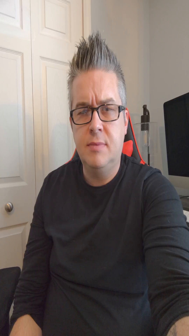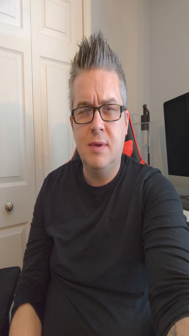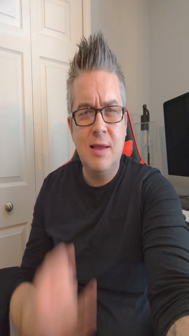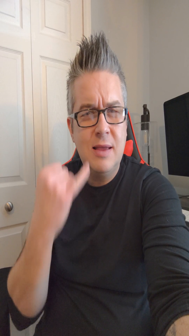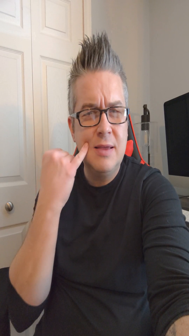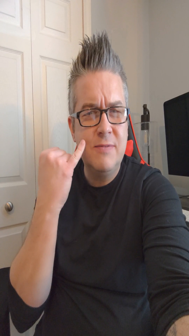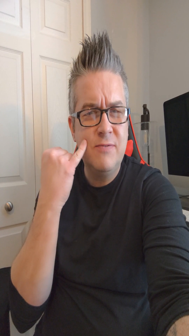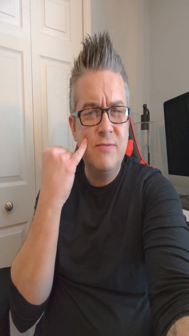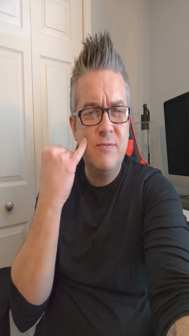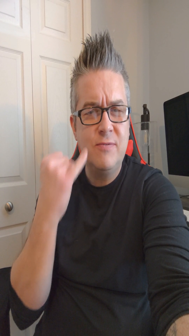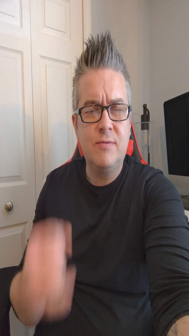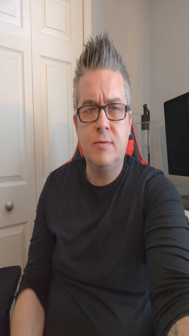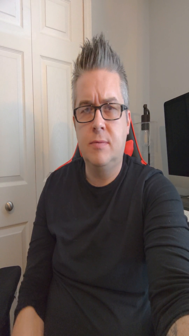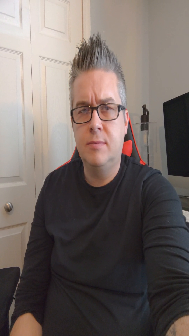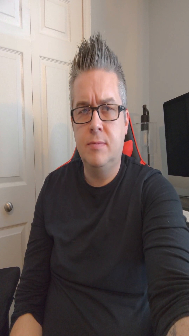if